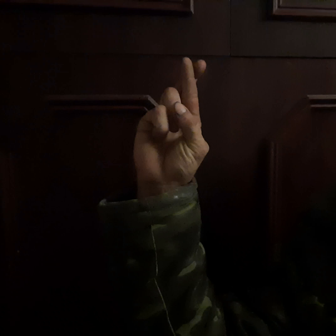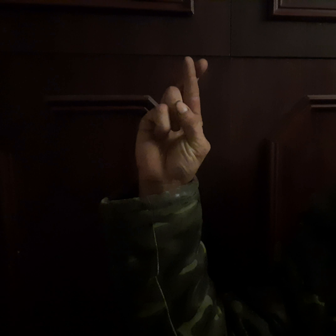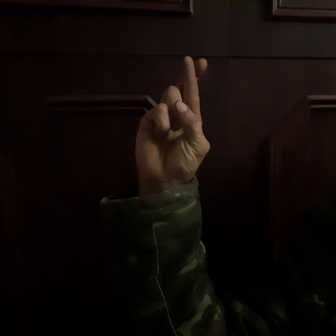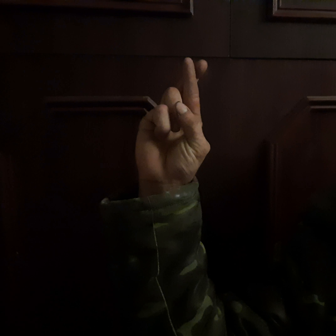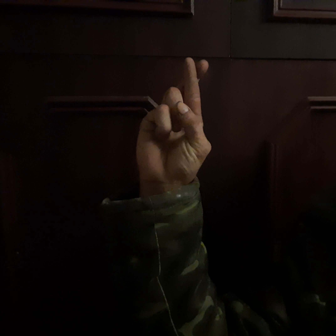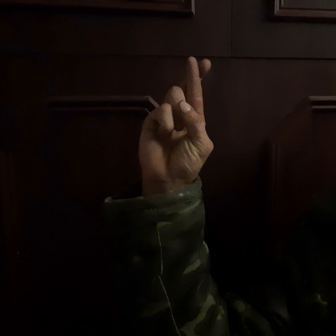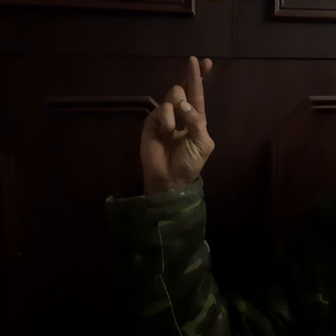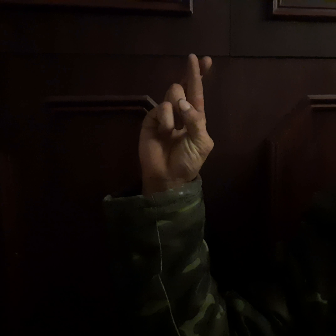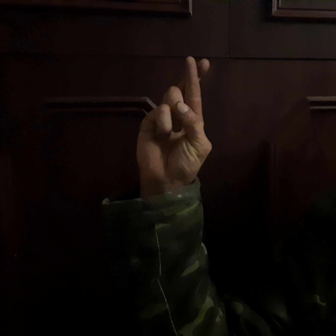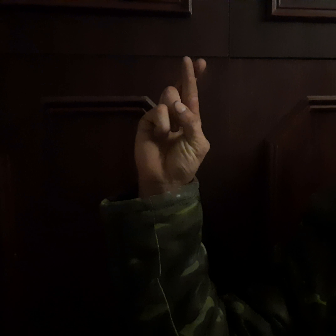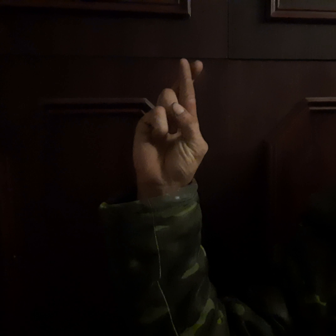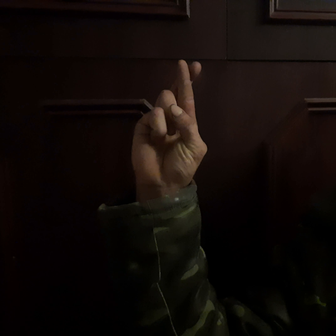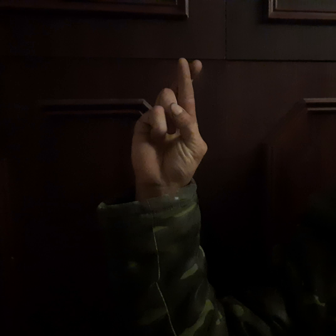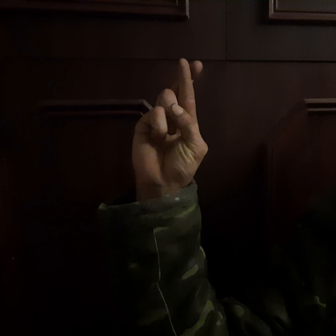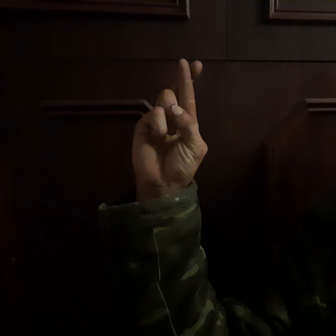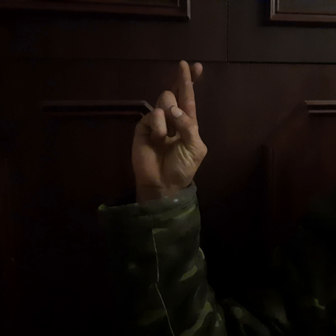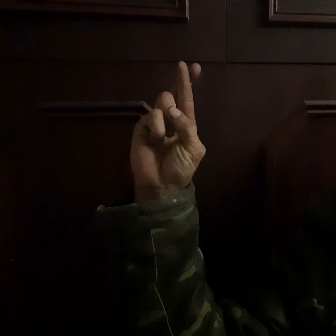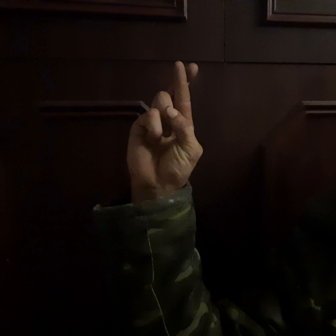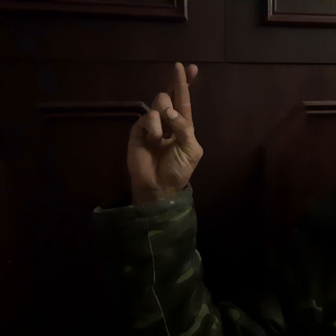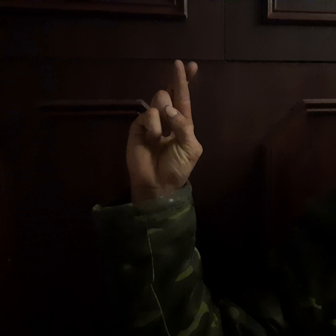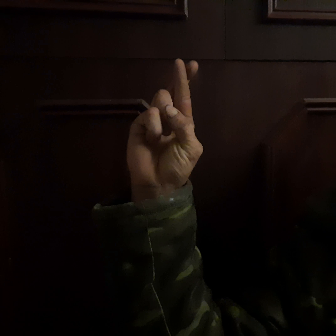Я